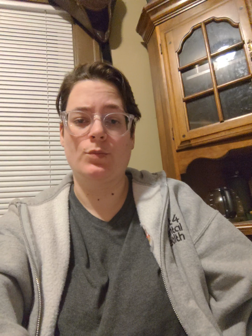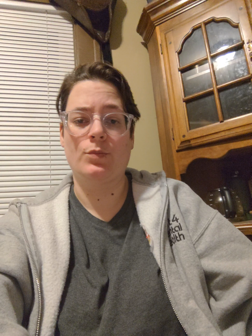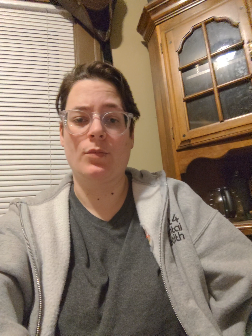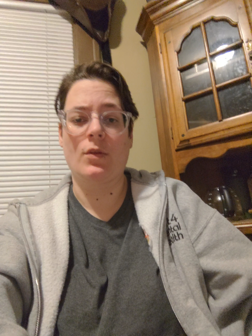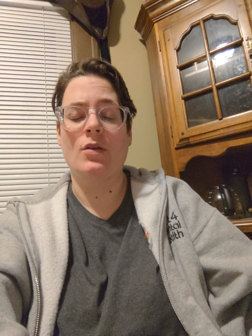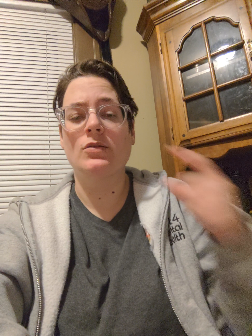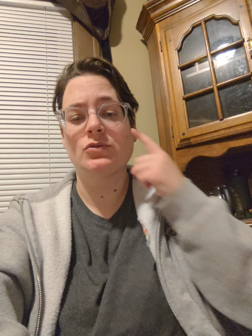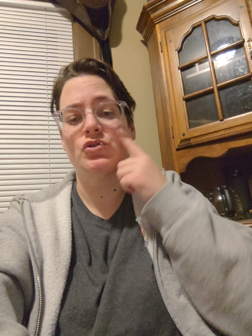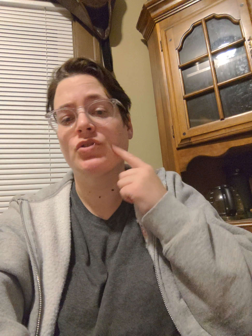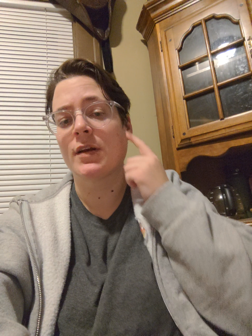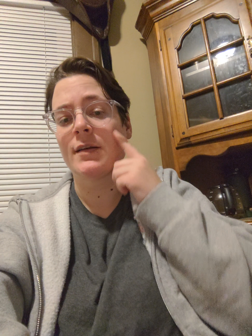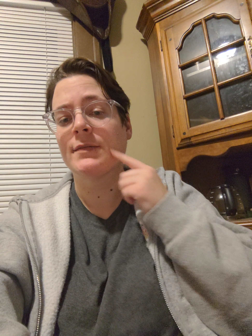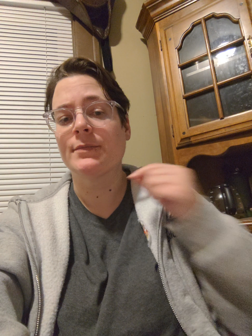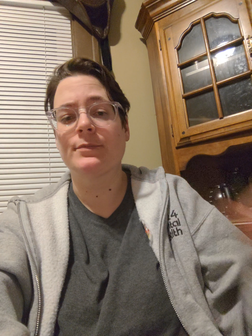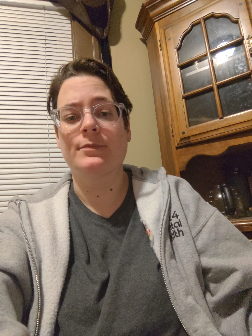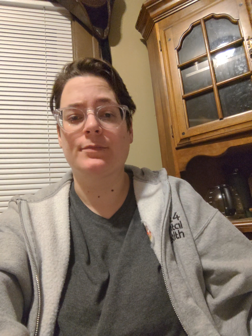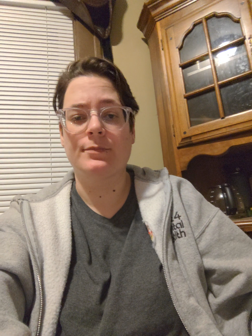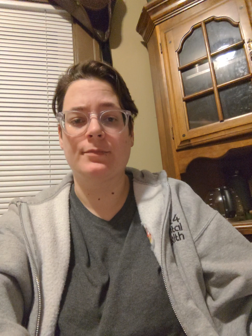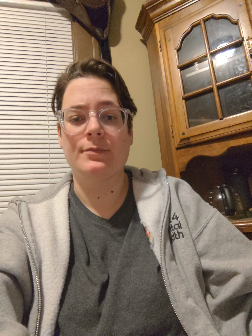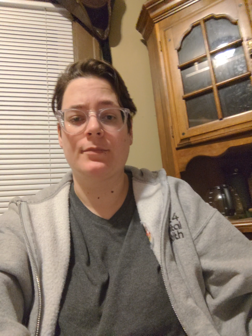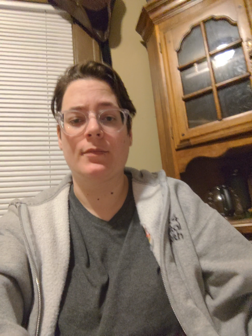cheek